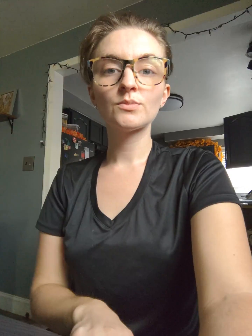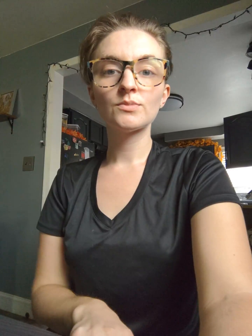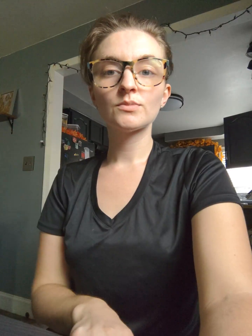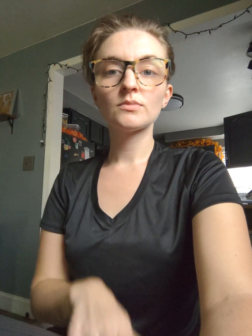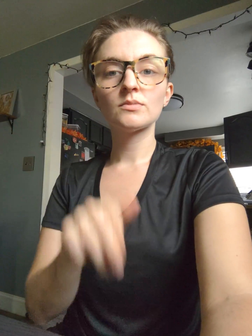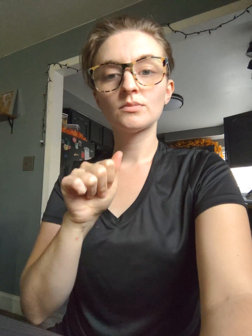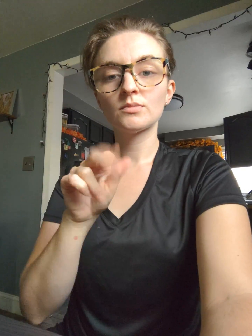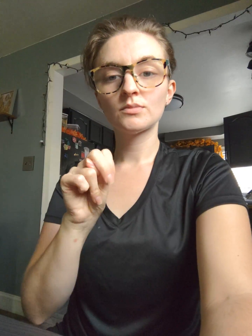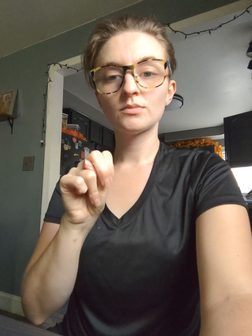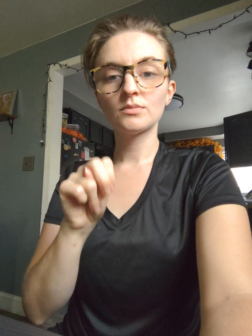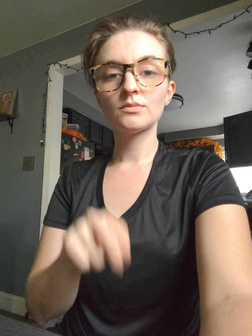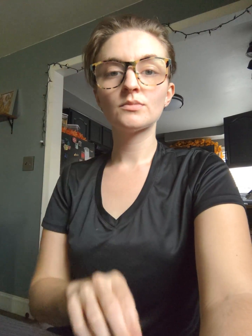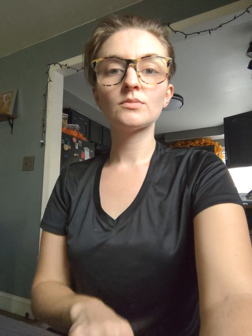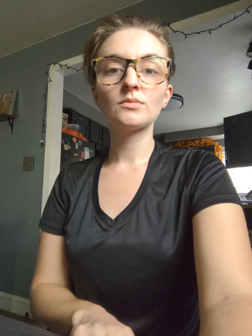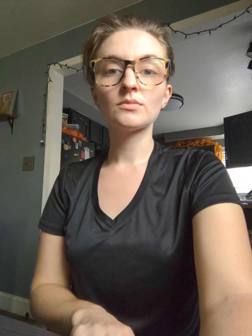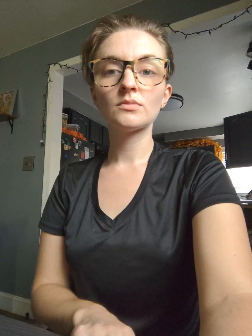an